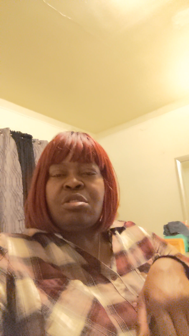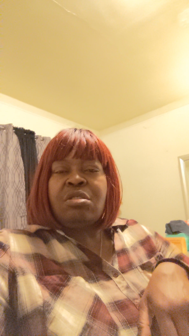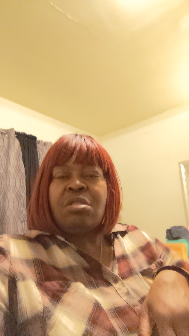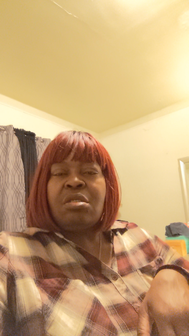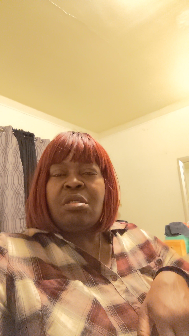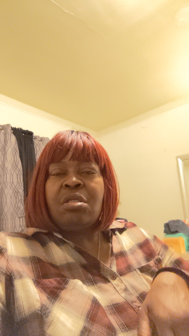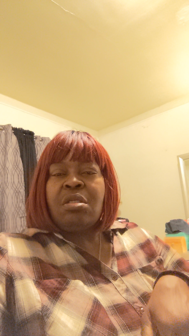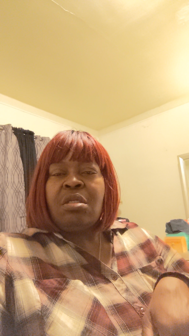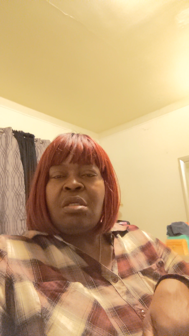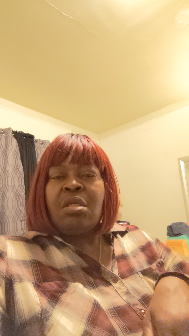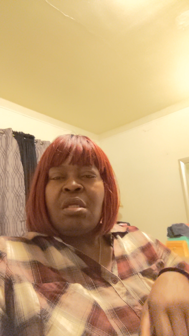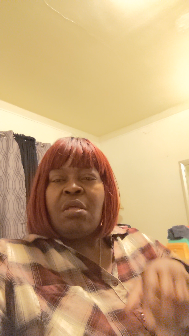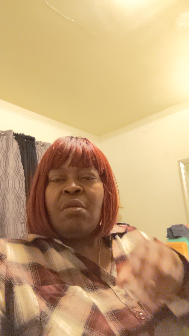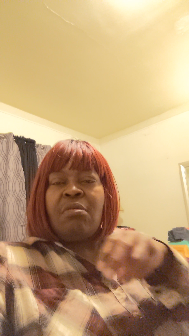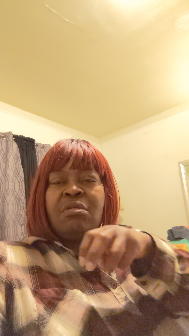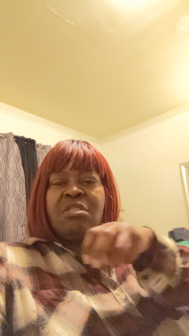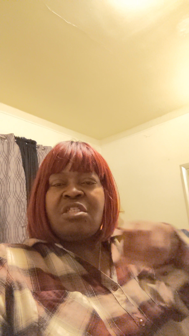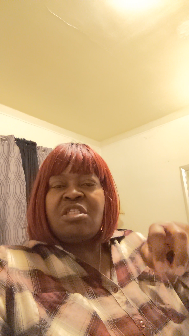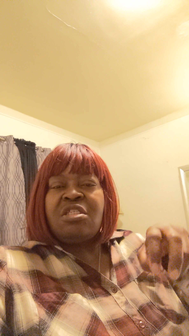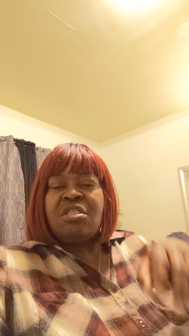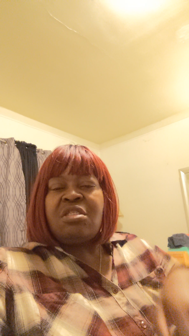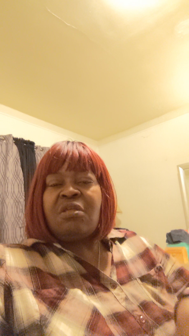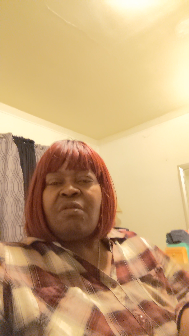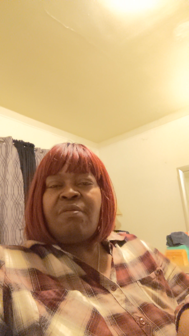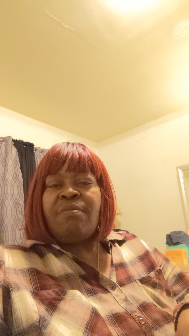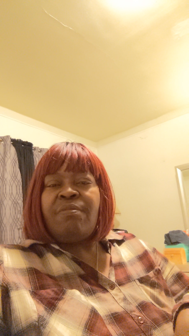bench